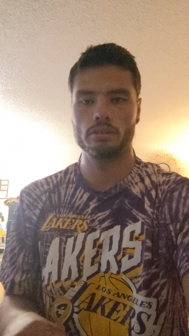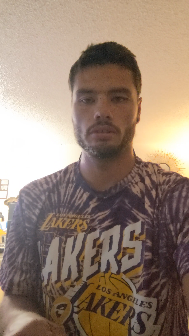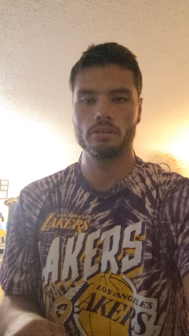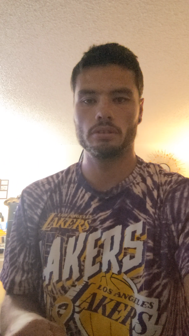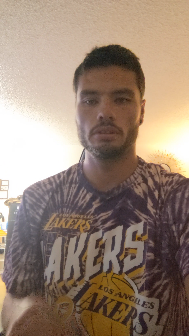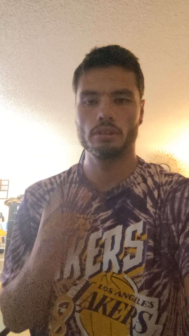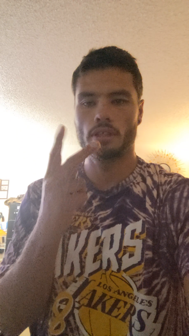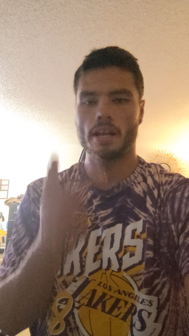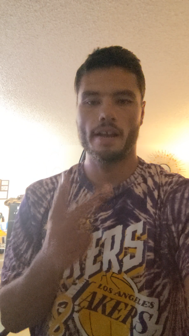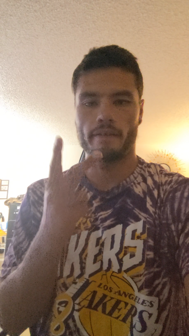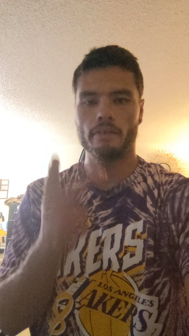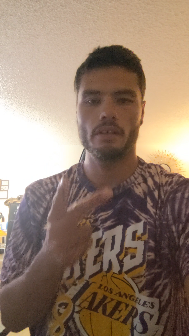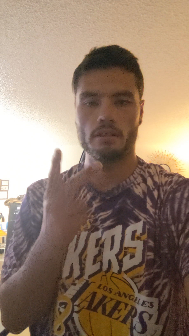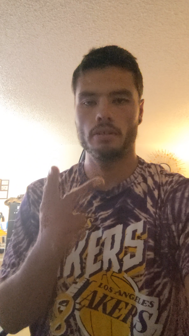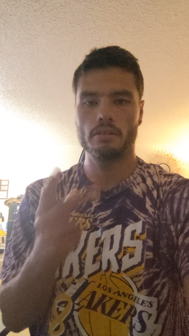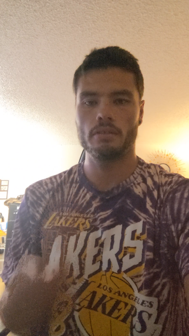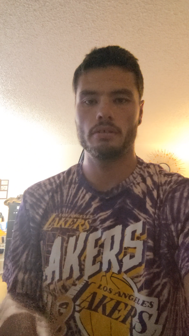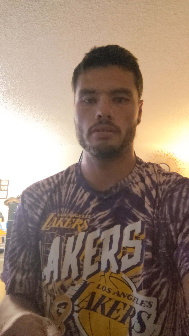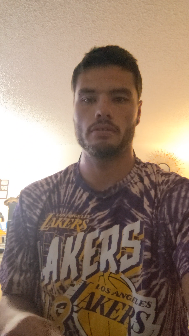careful